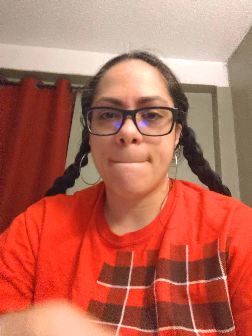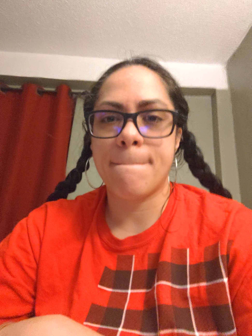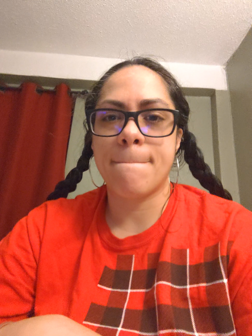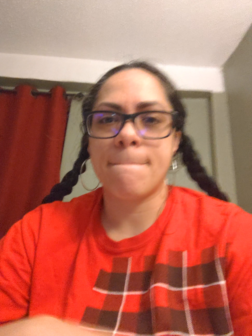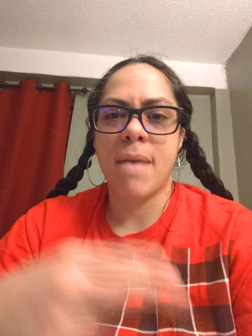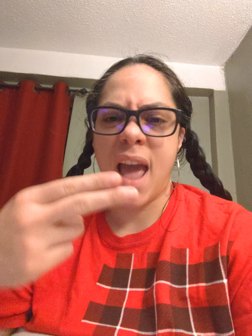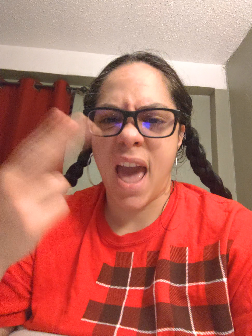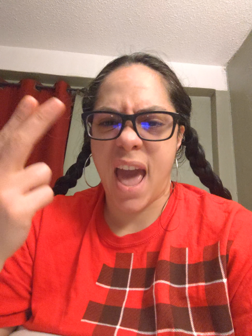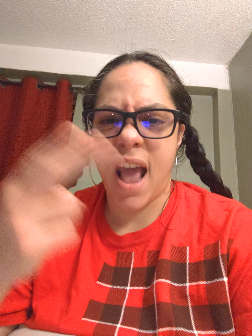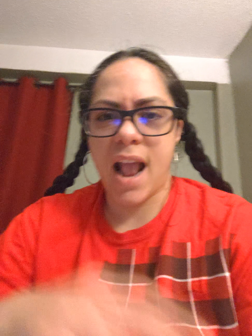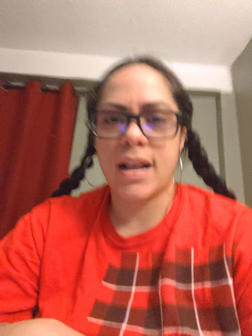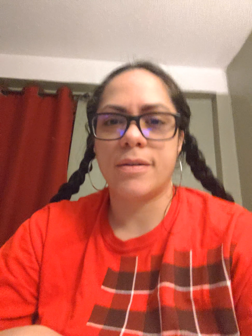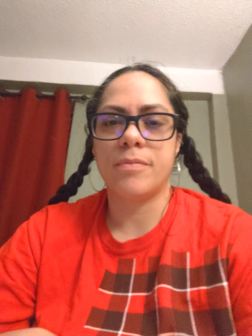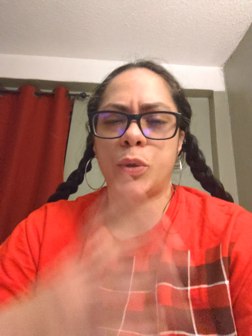high